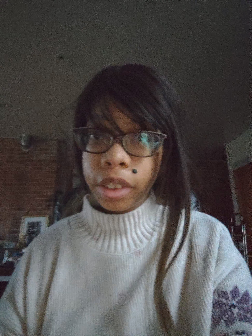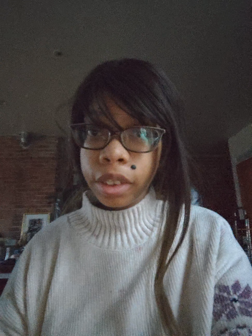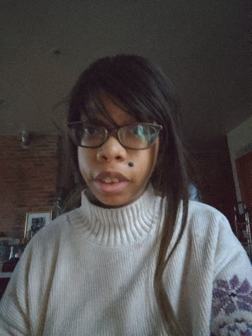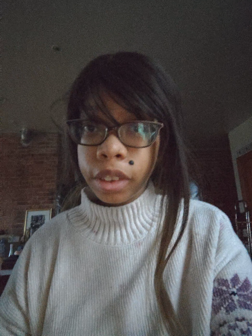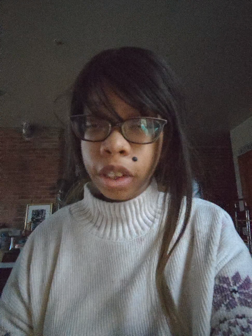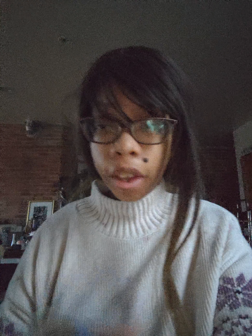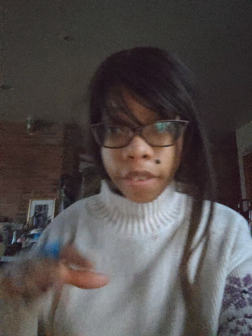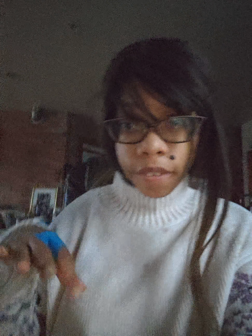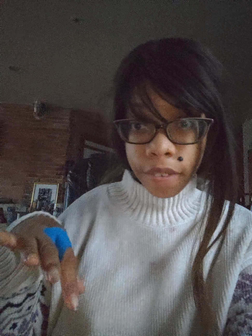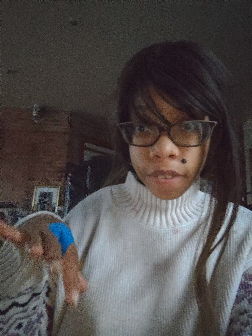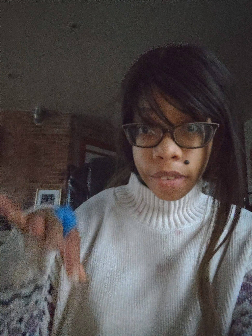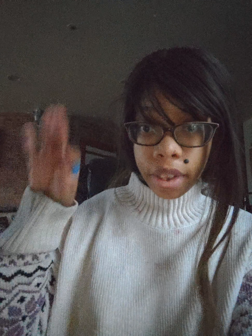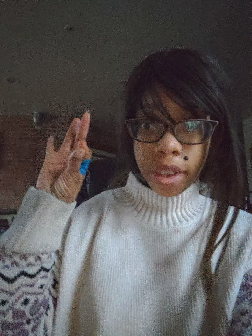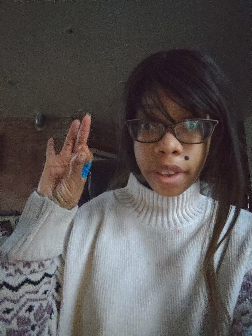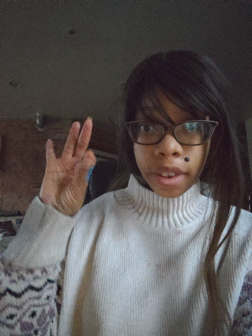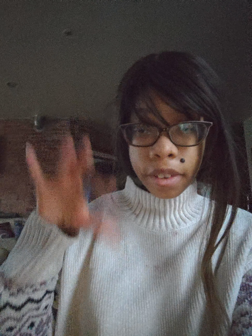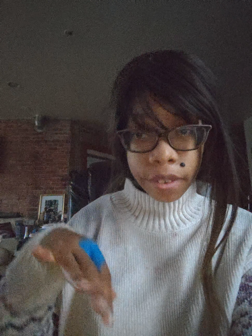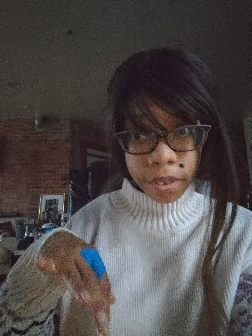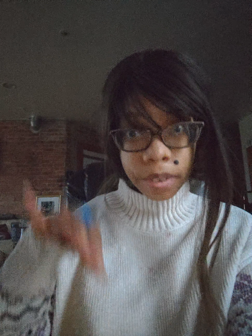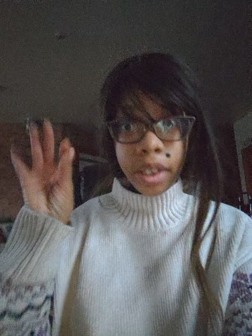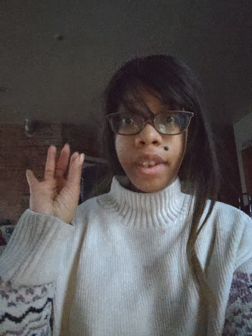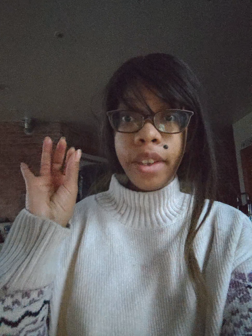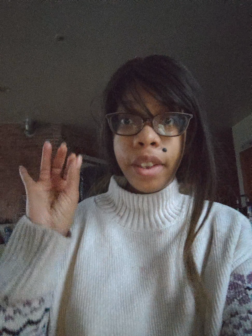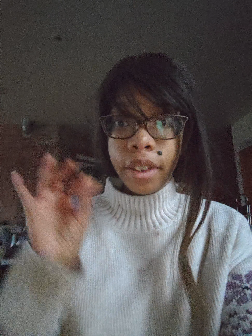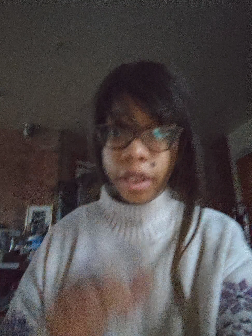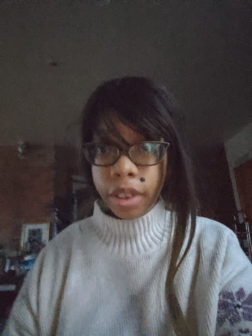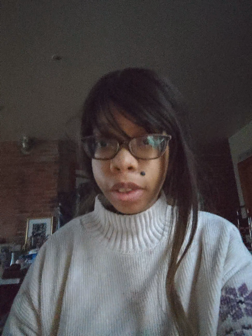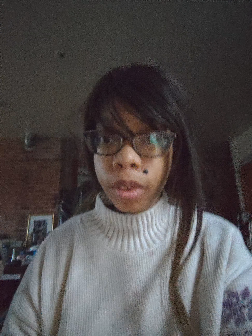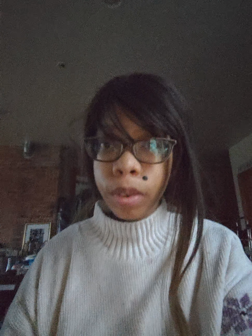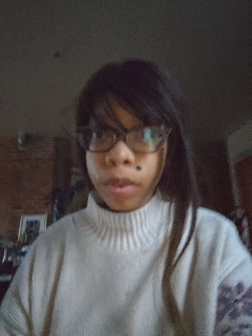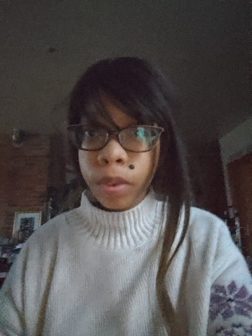find